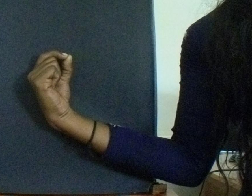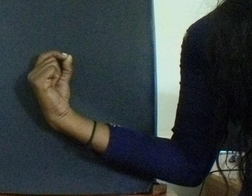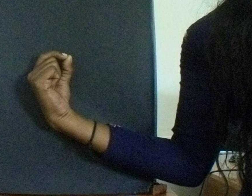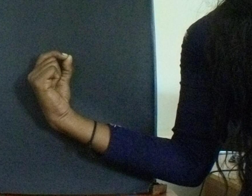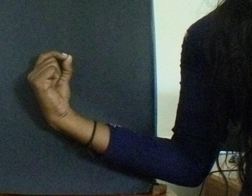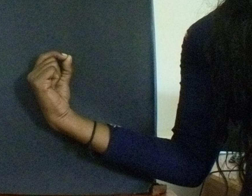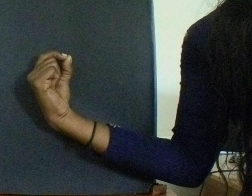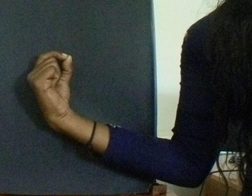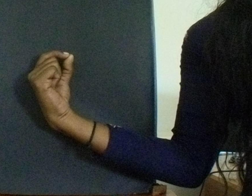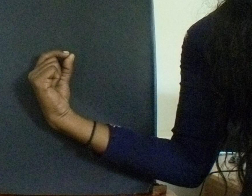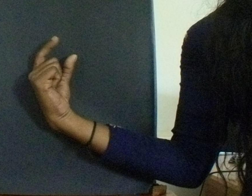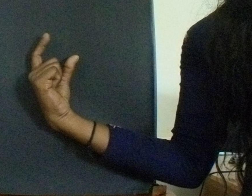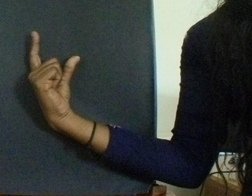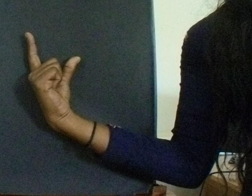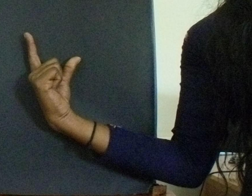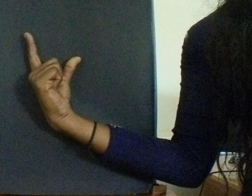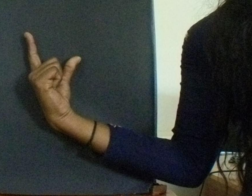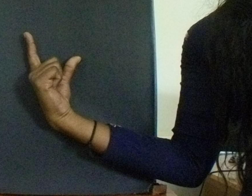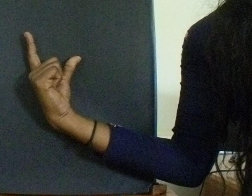thief